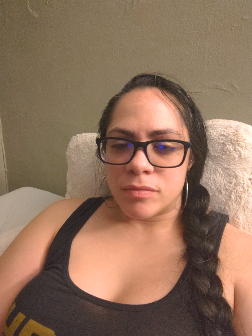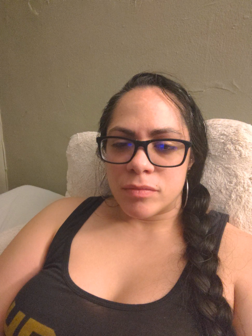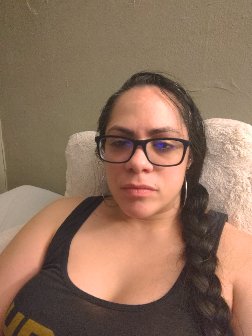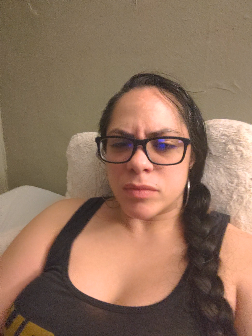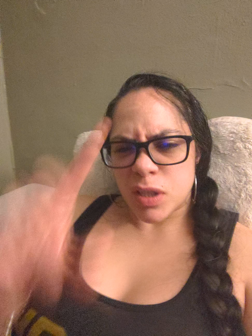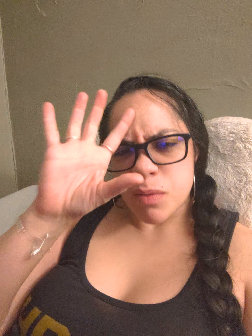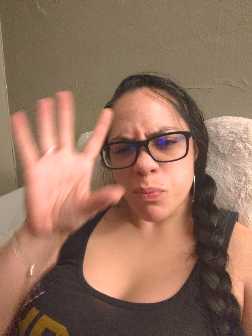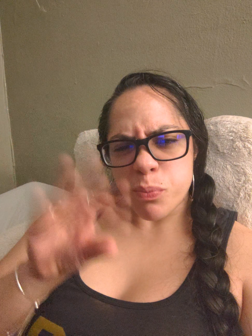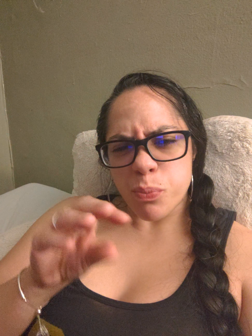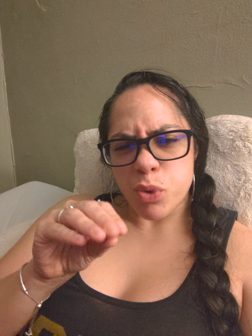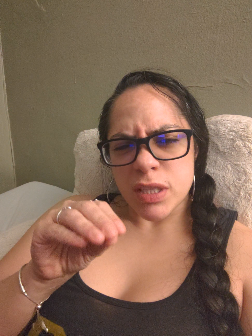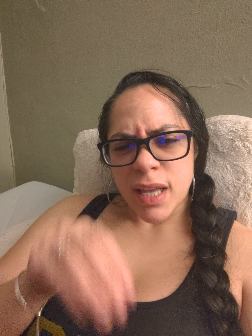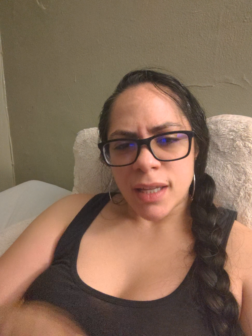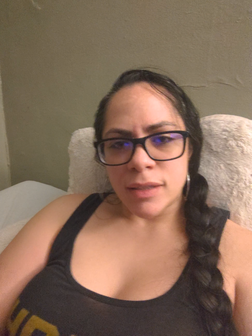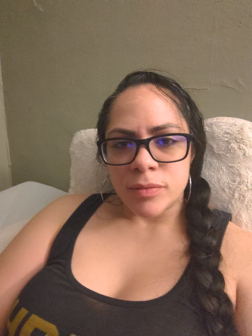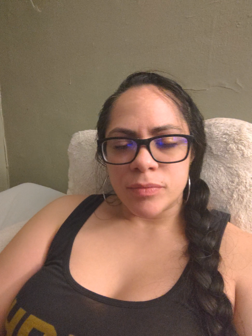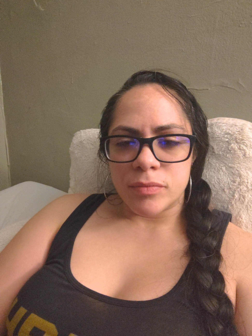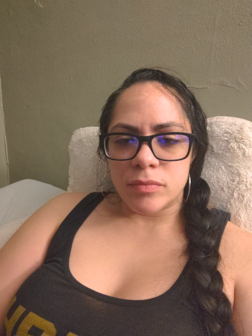pretend